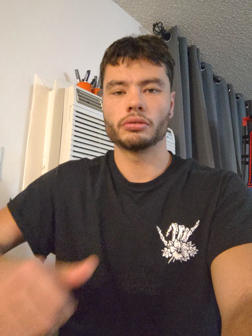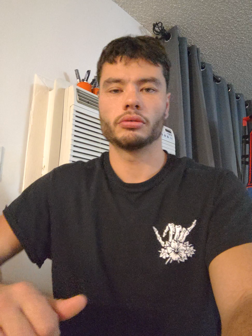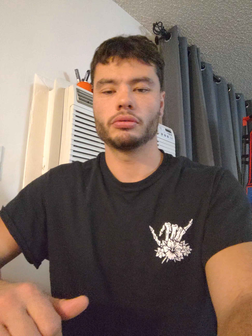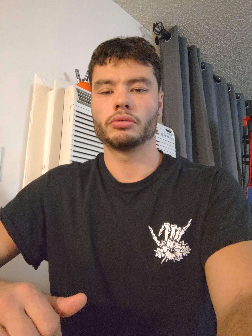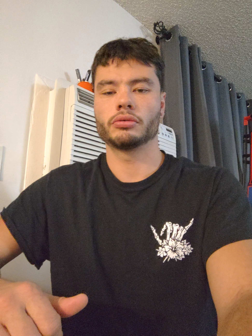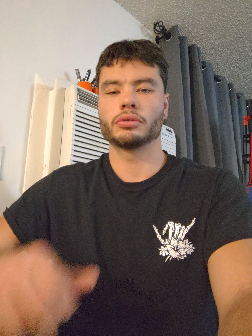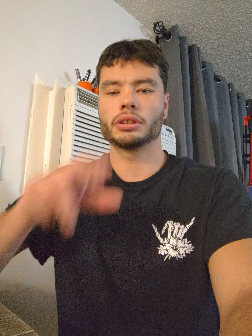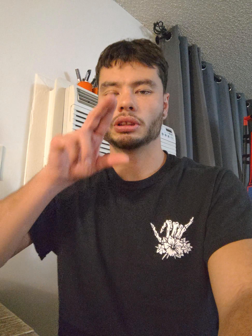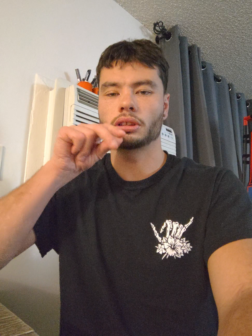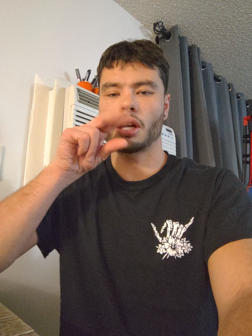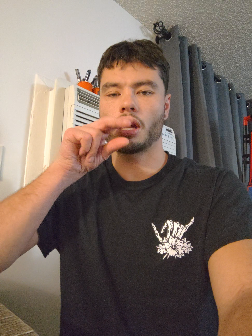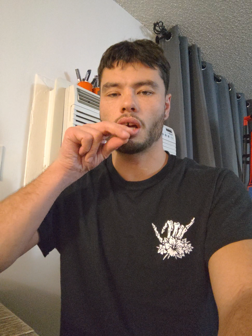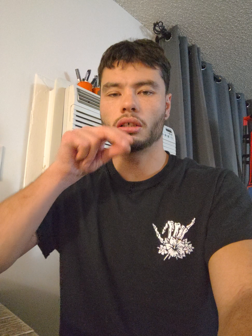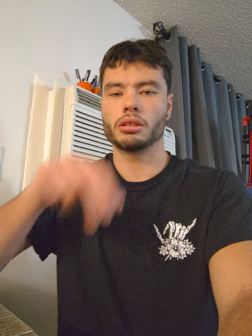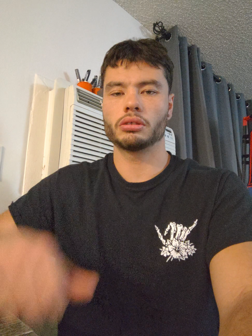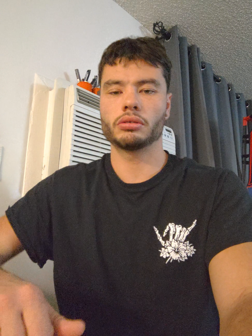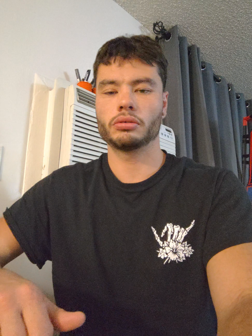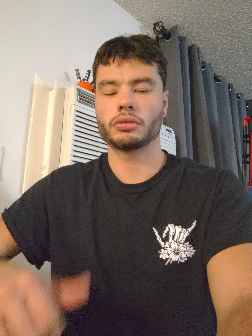duck